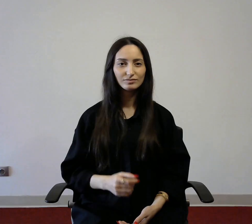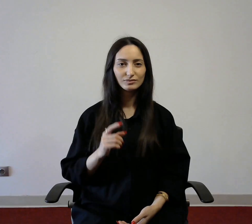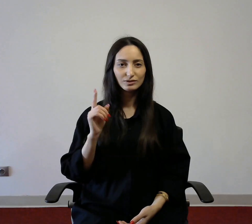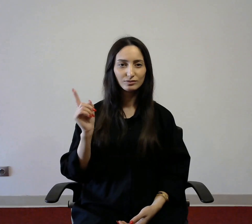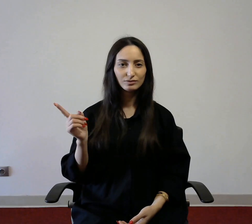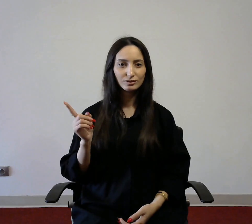O